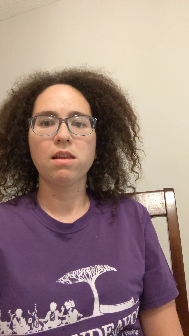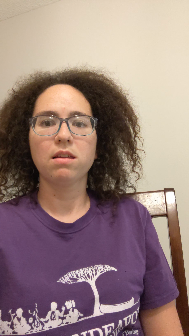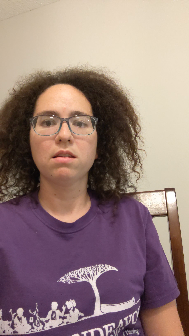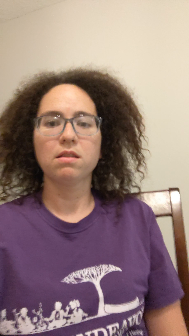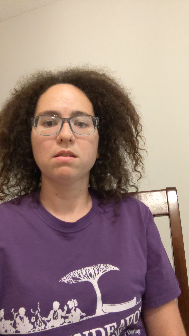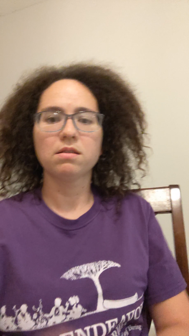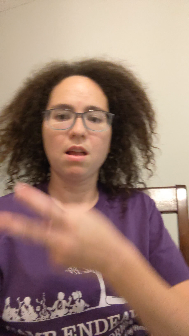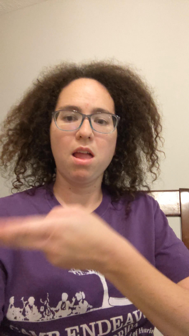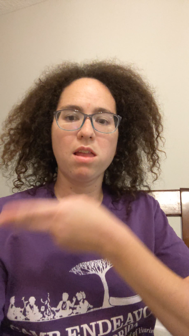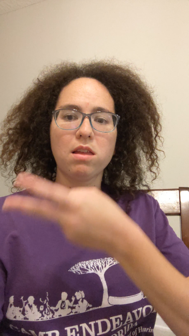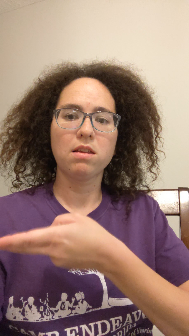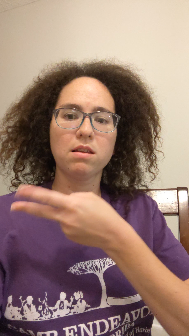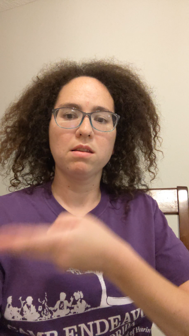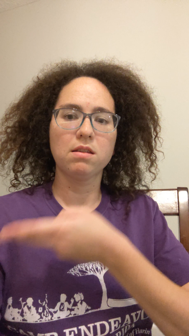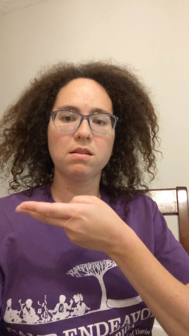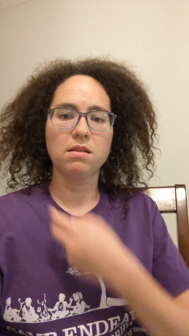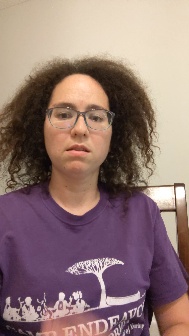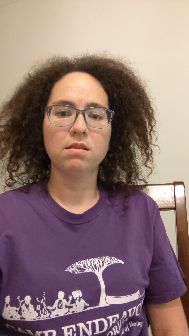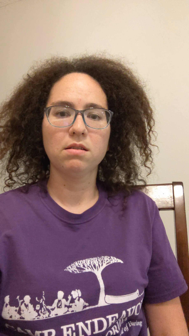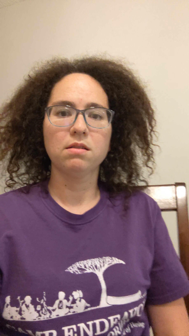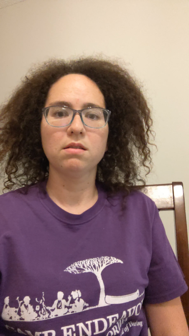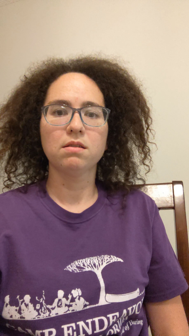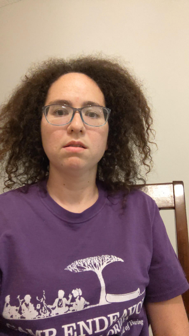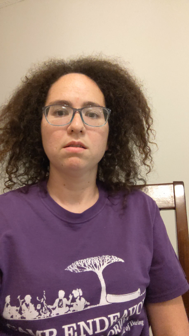sheep